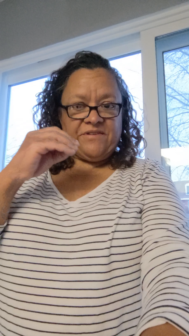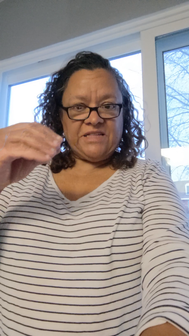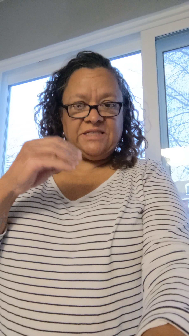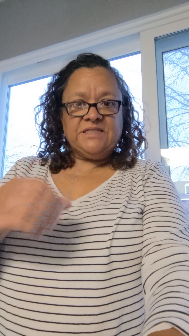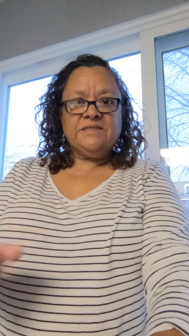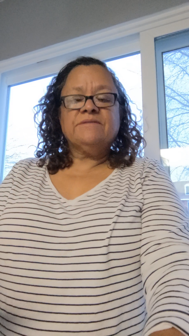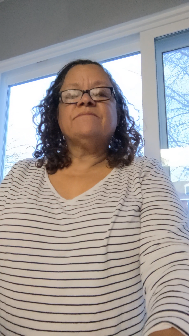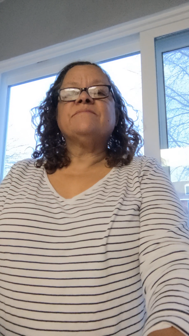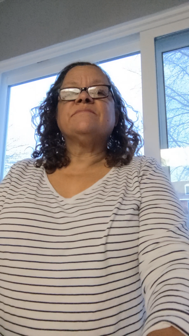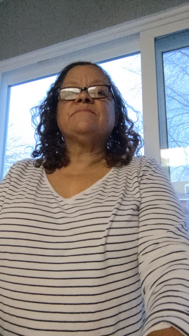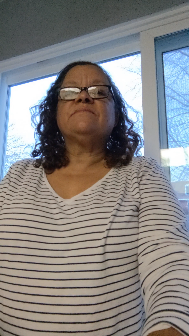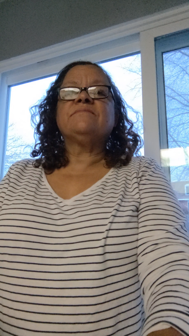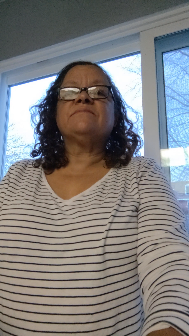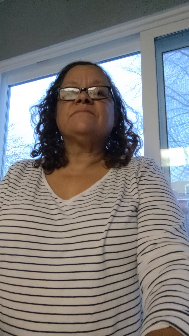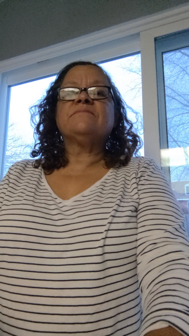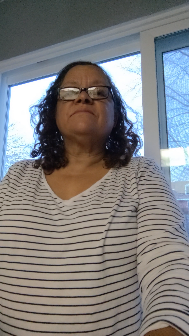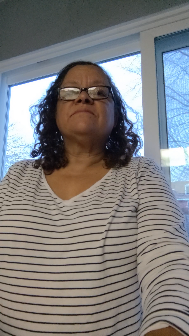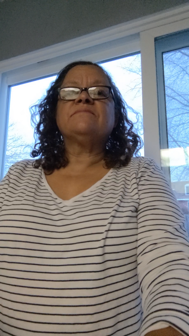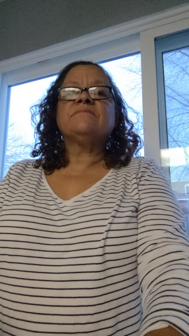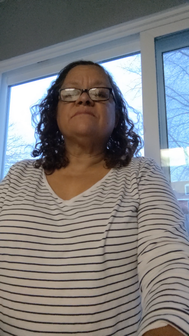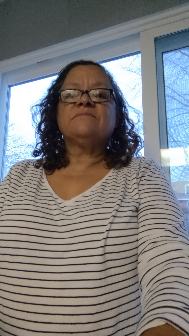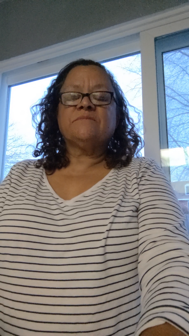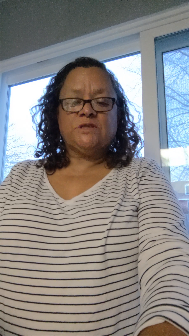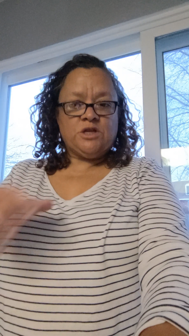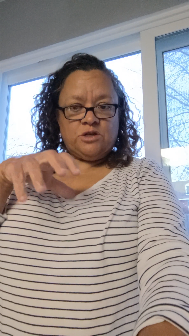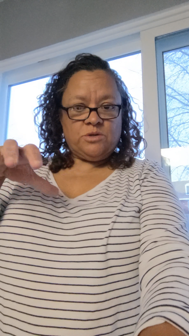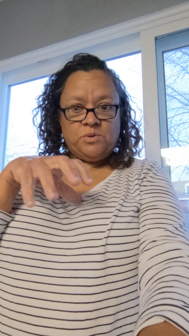does